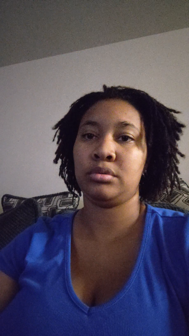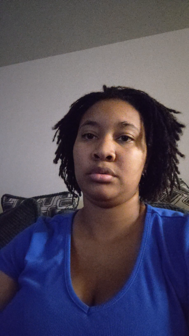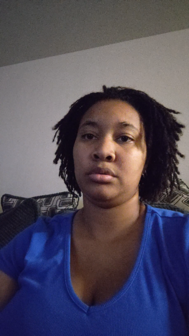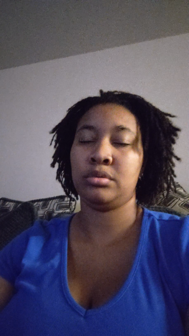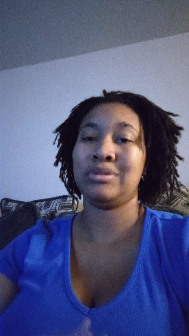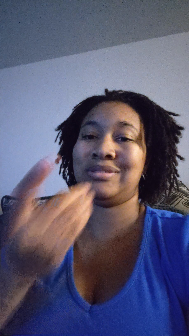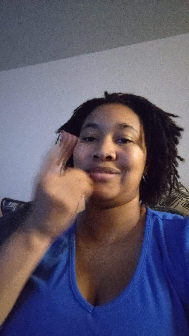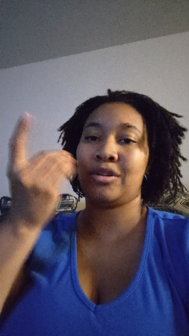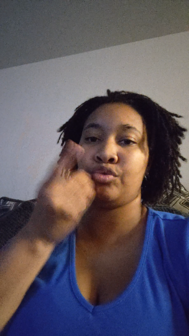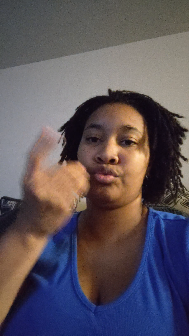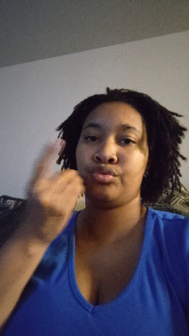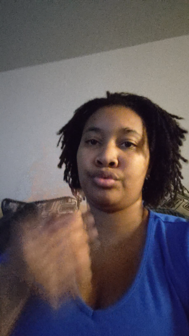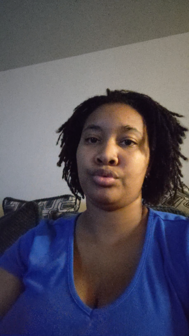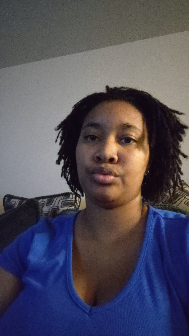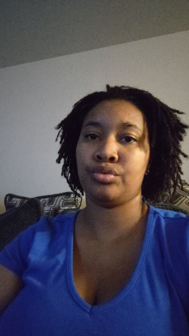dinner